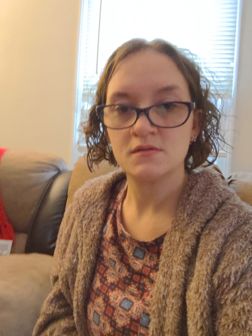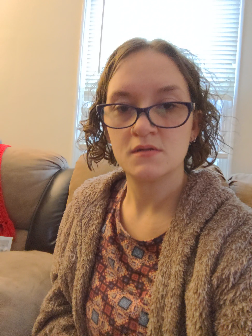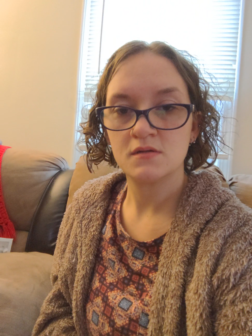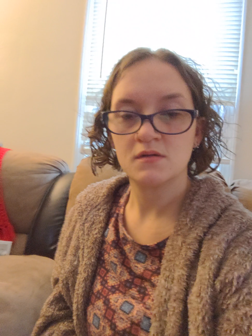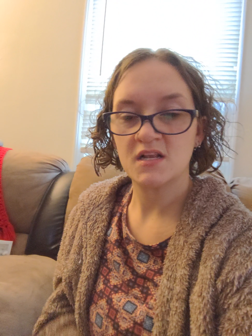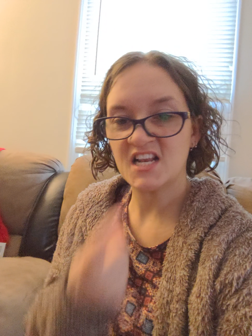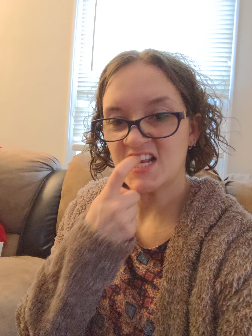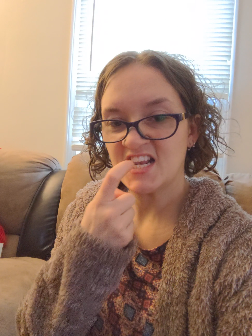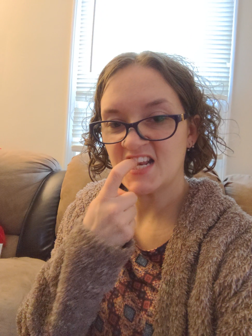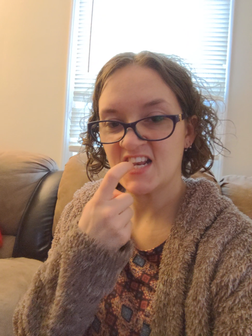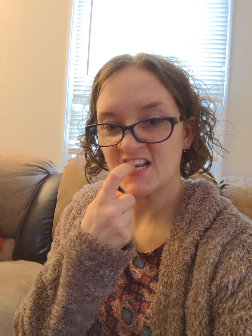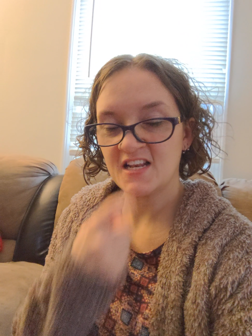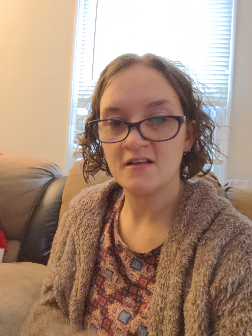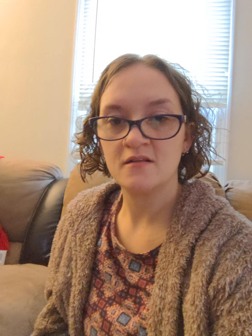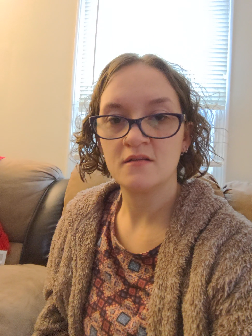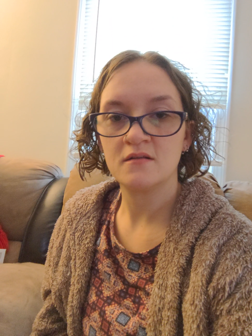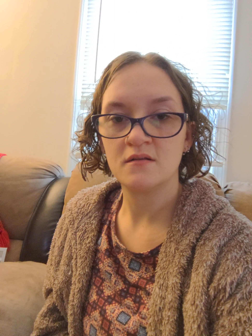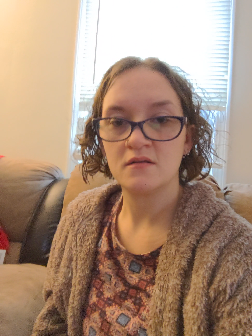window